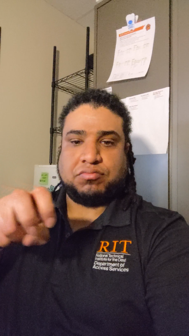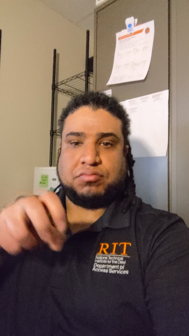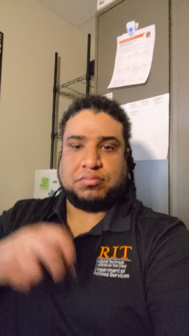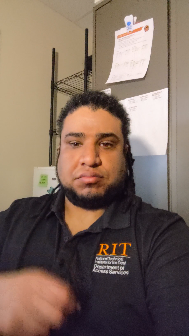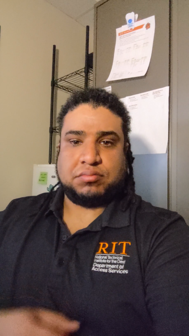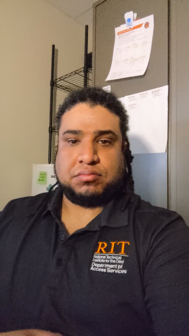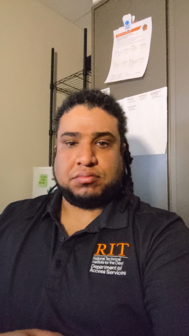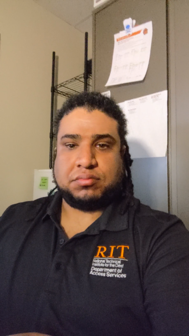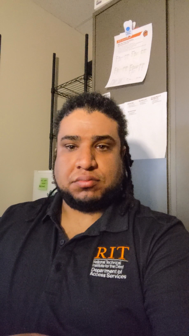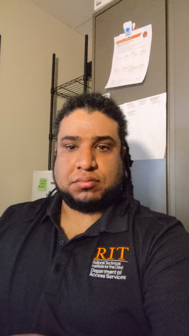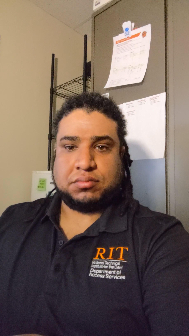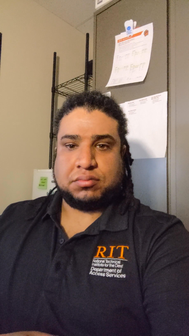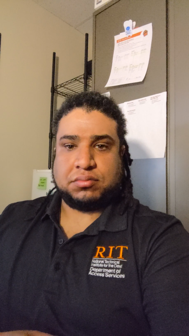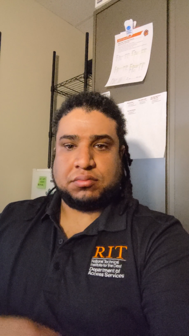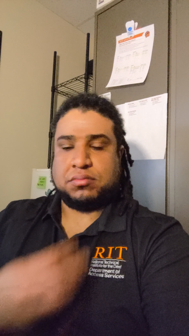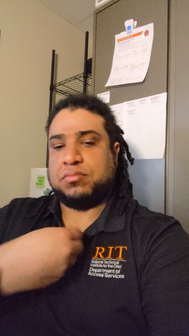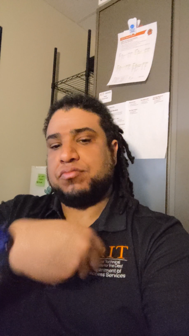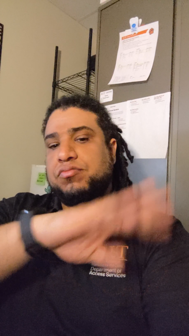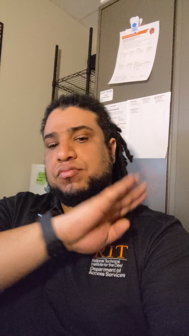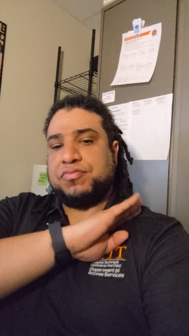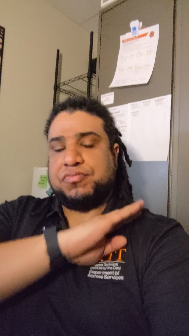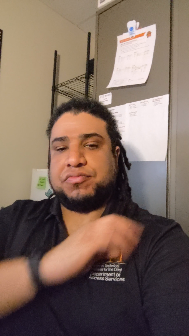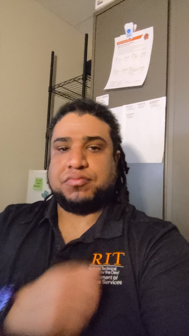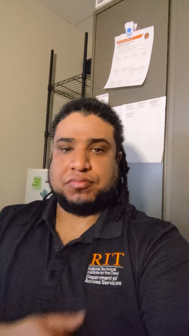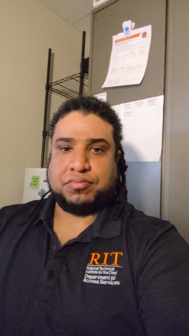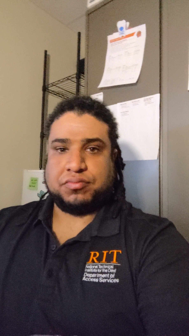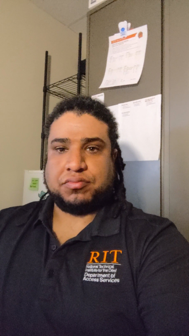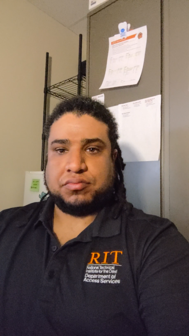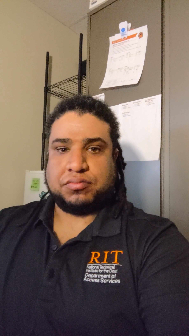scarf